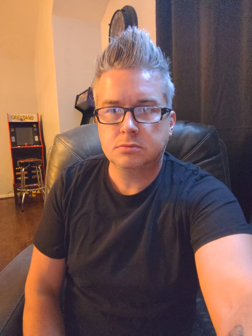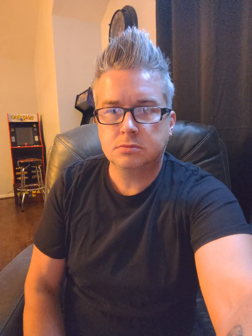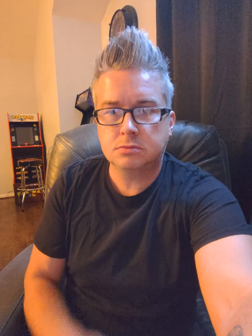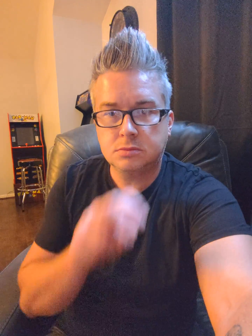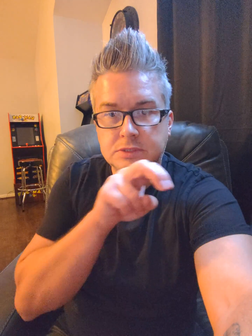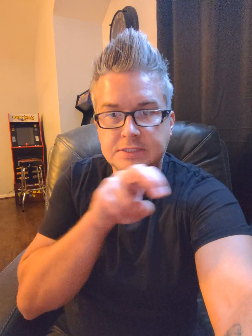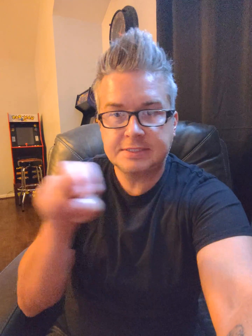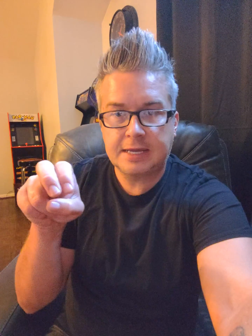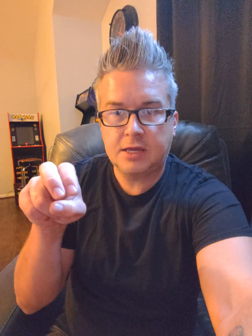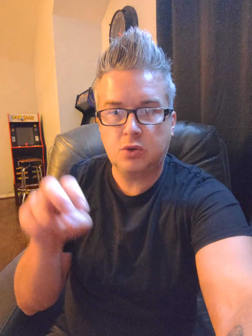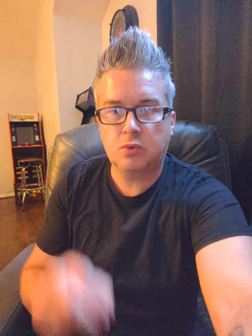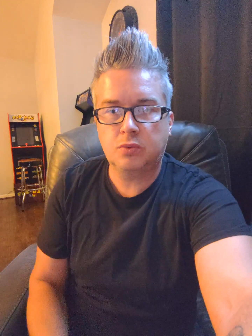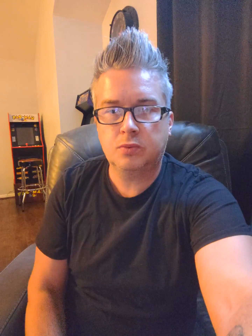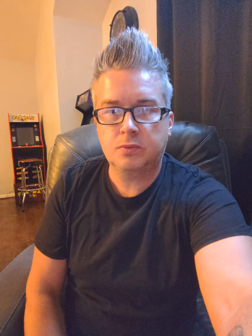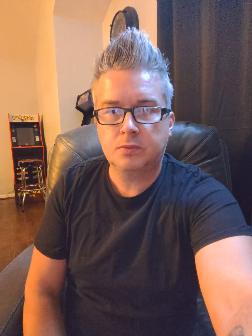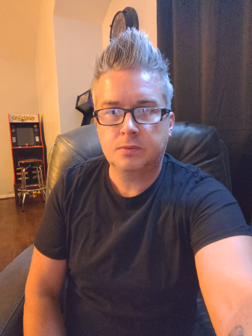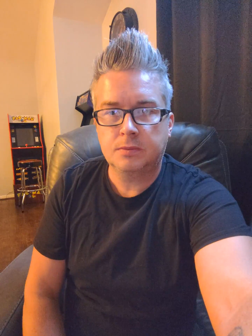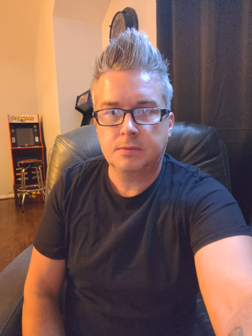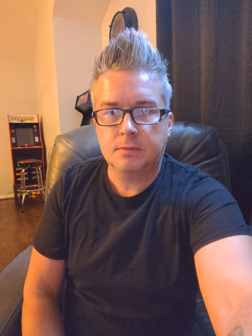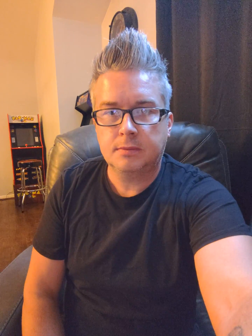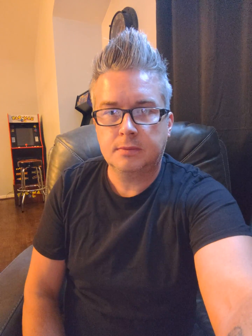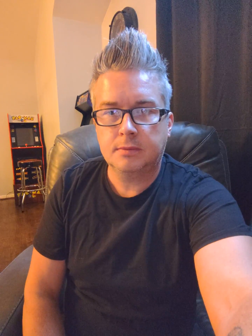couch